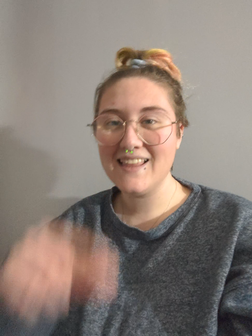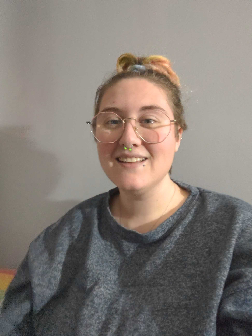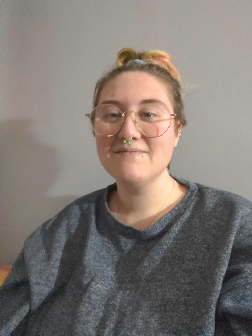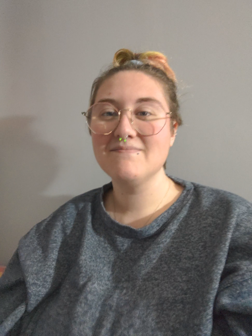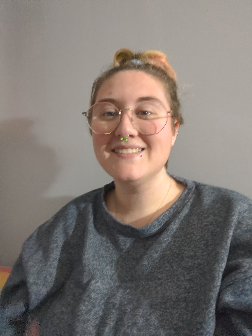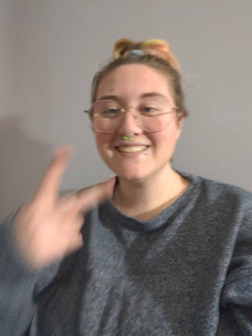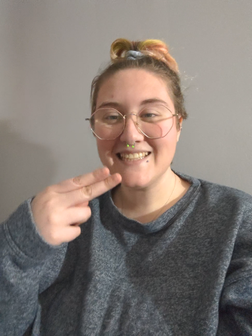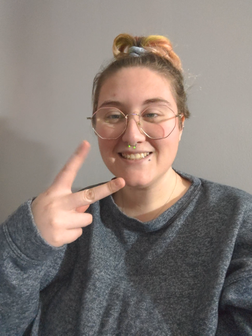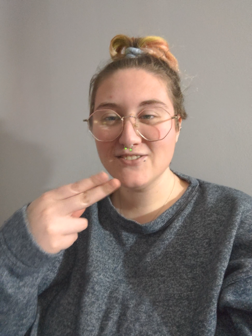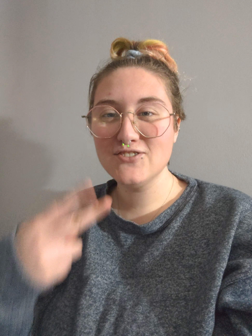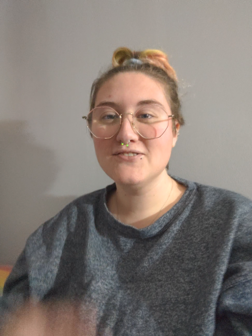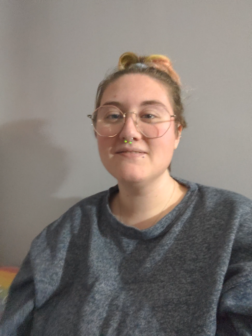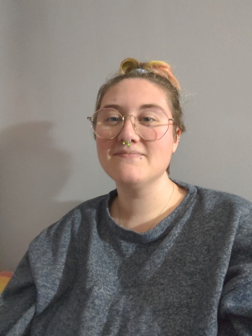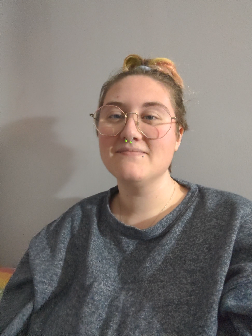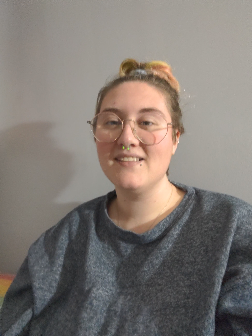scissors